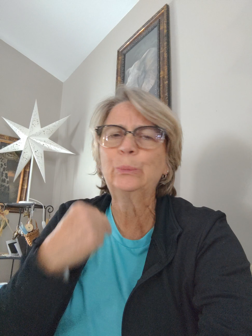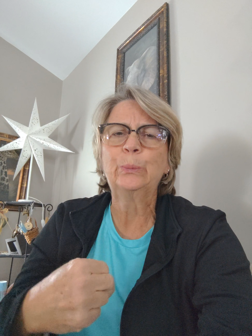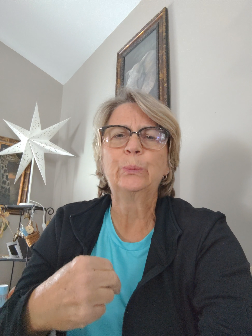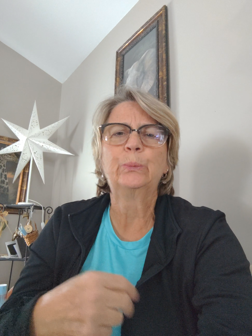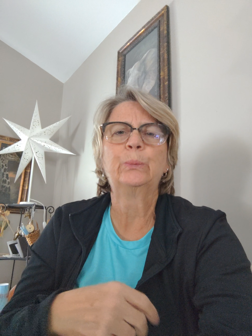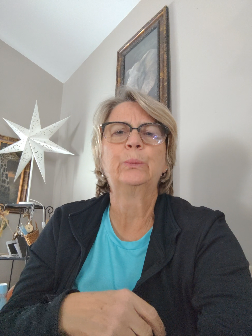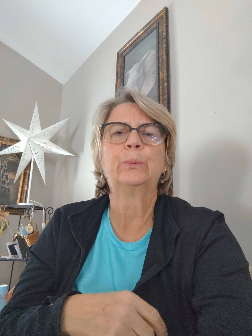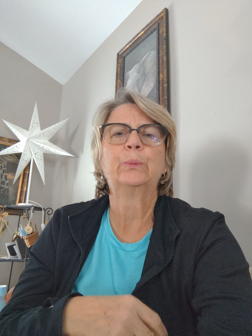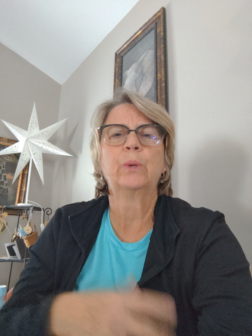cute